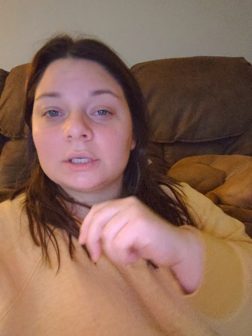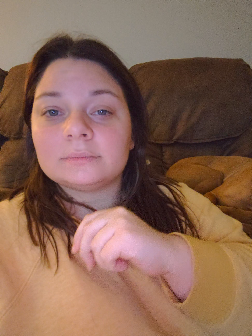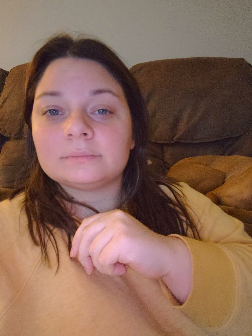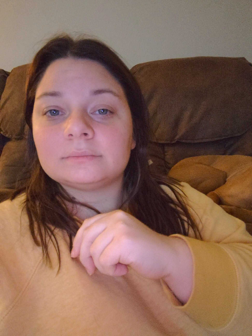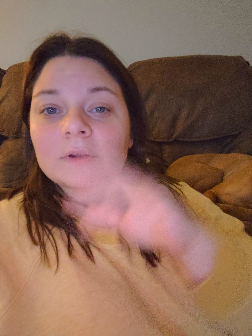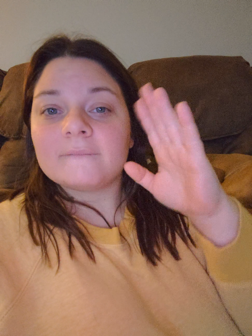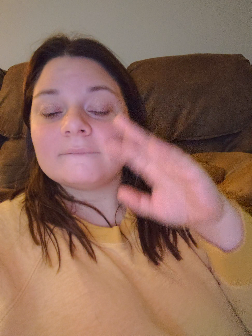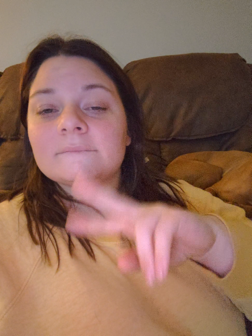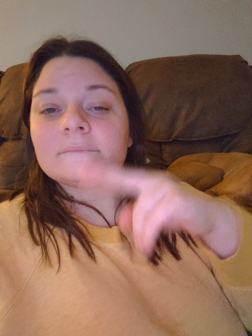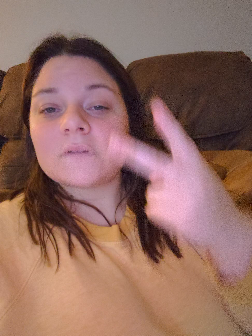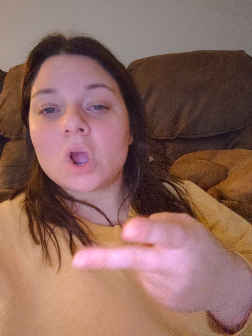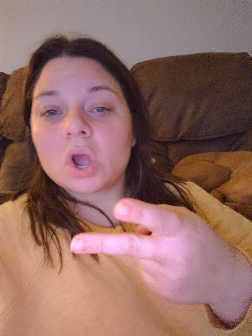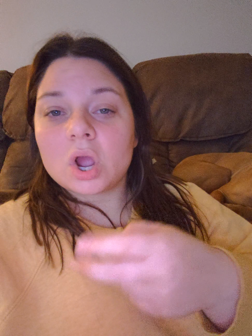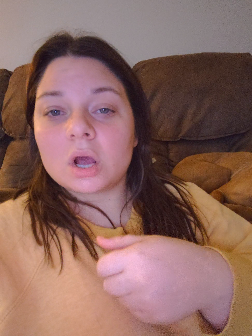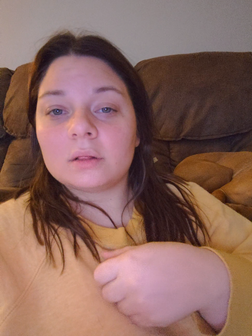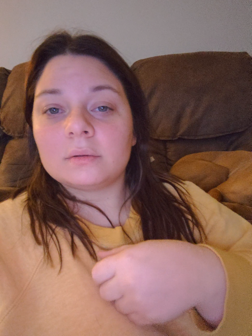fall